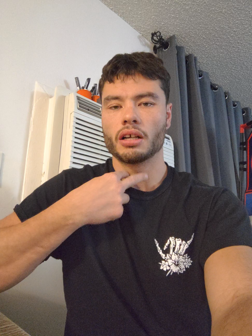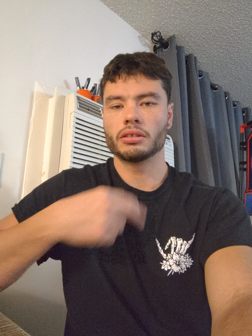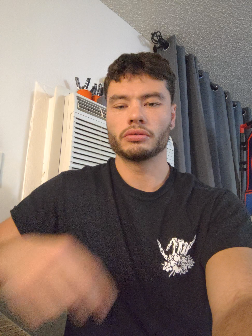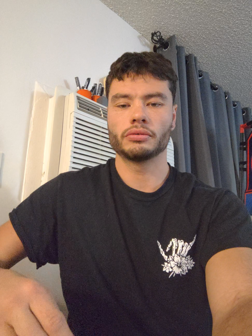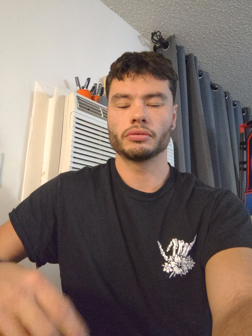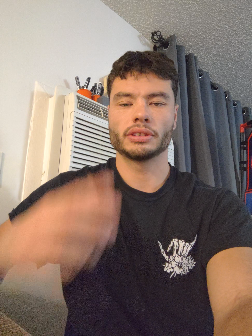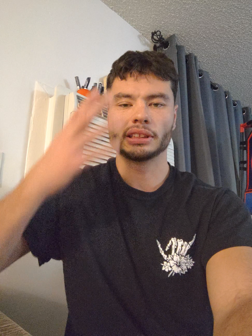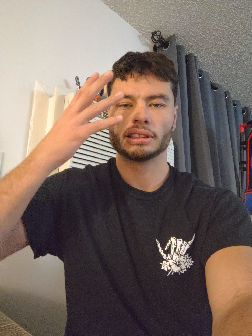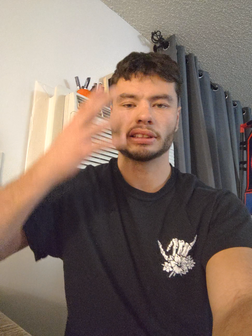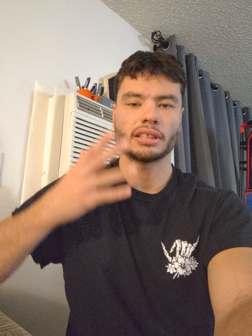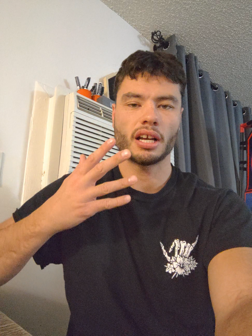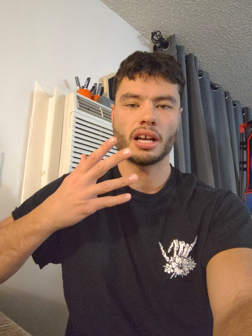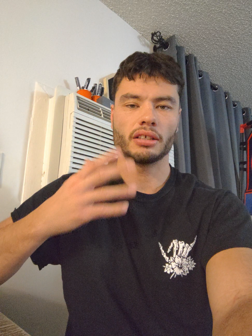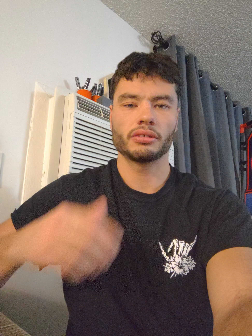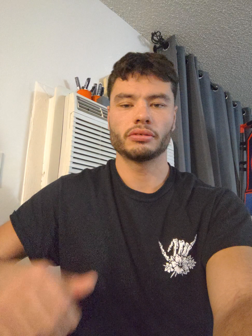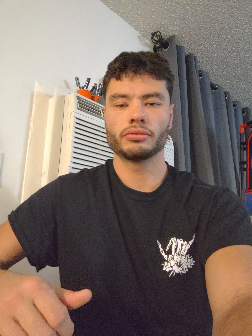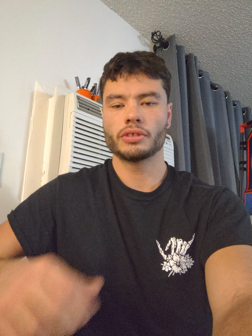sad